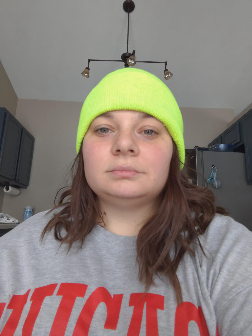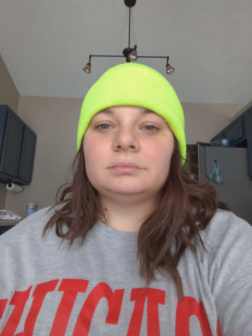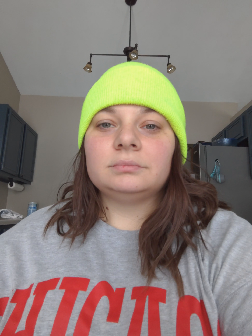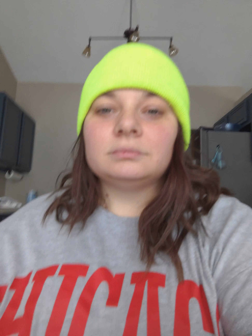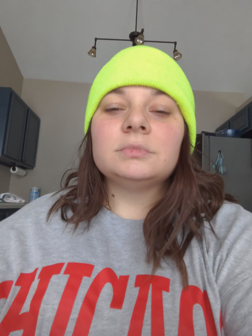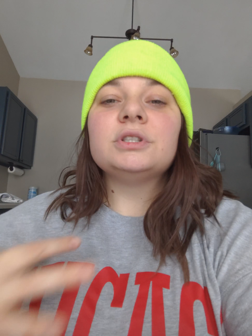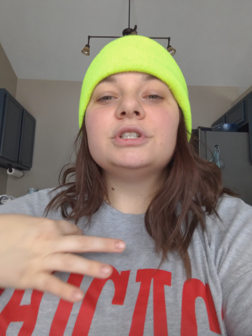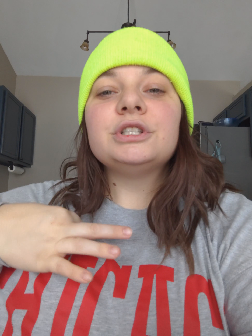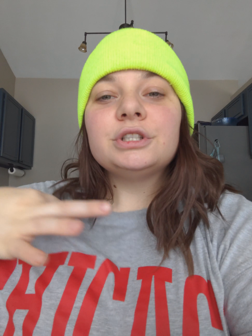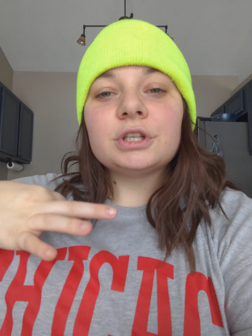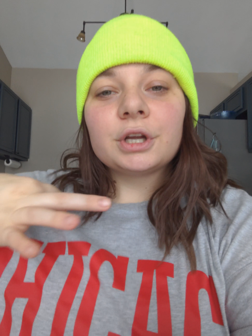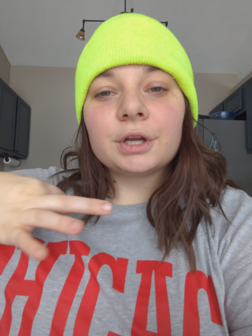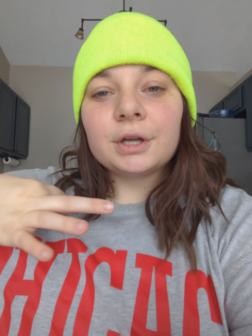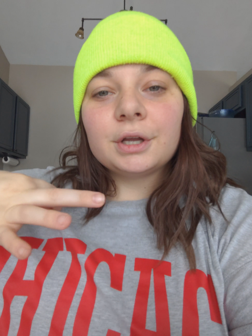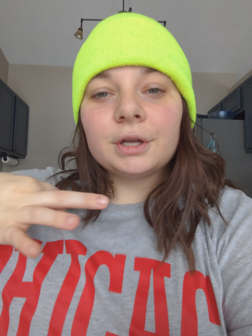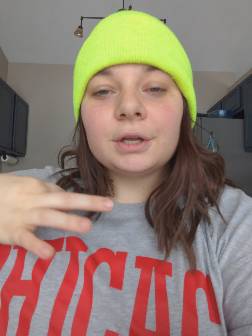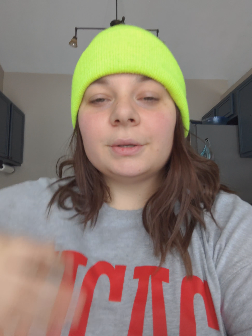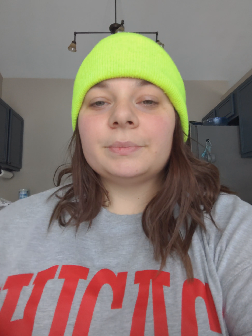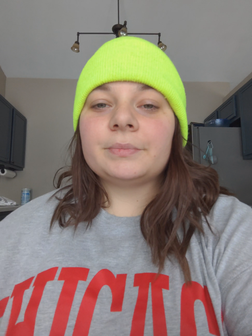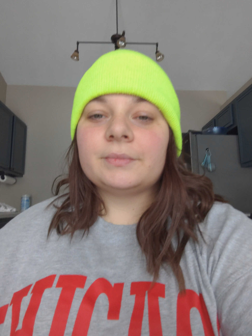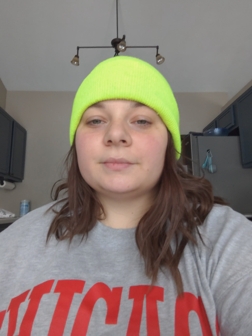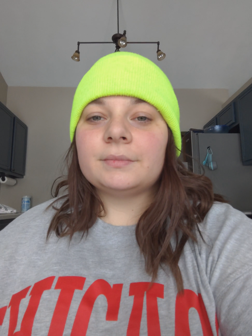shirt